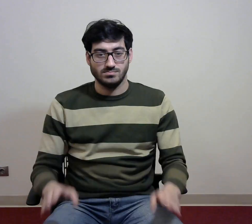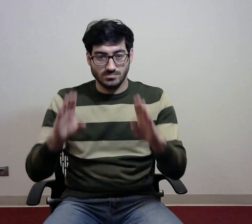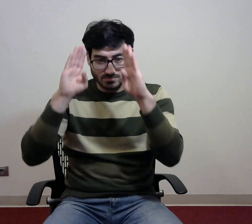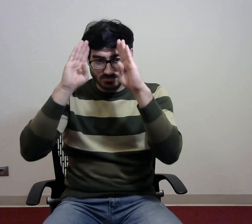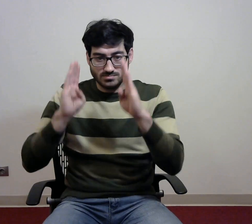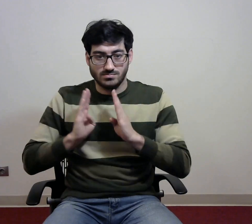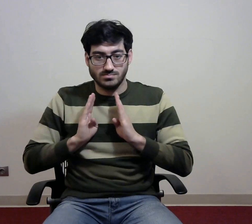ünvanli